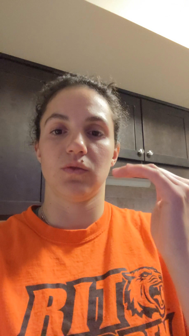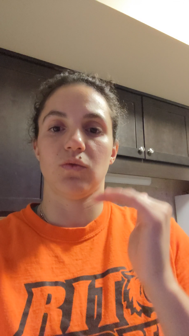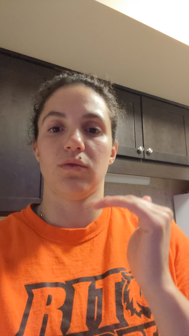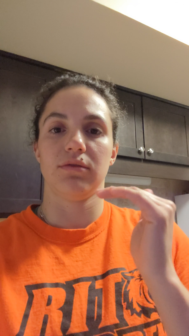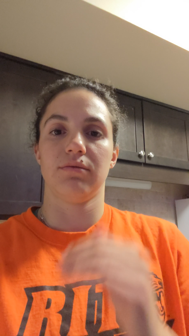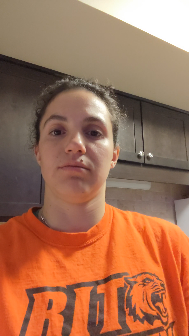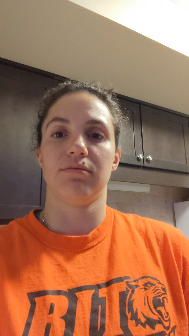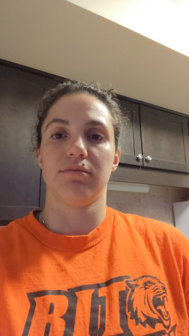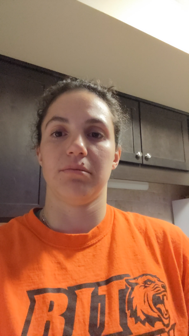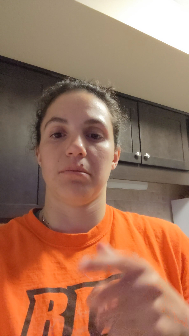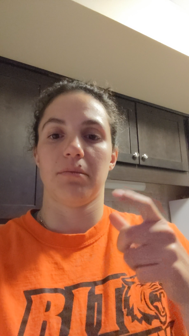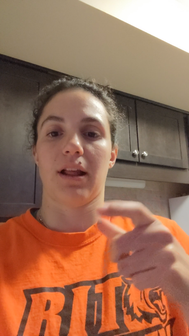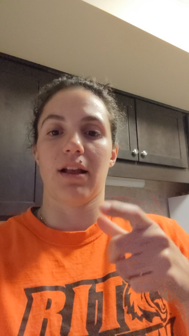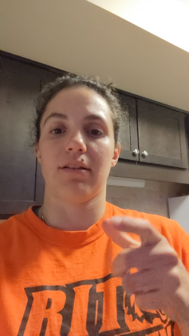plate